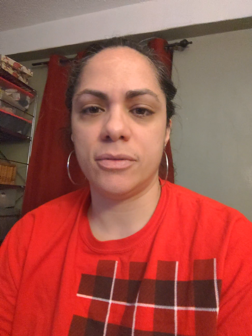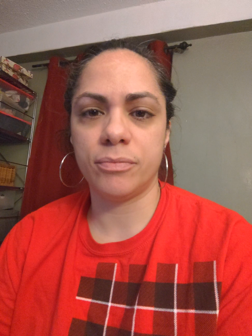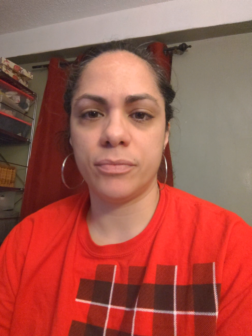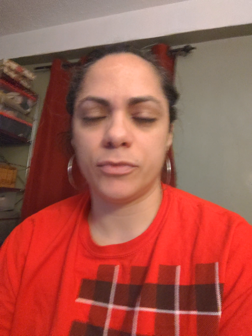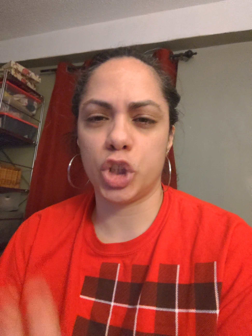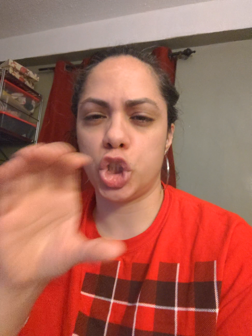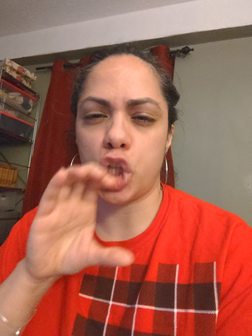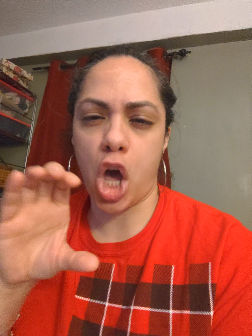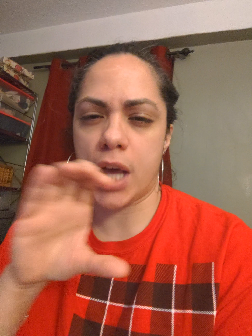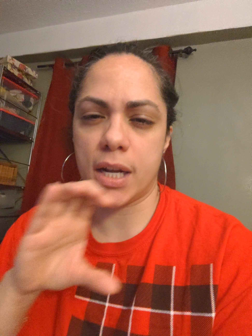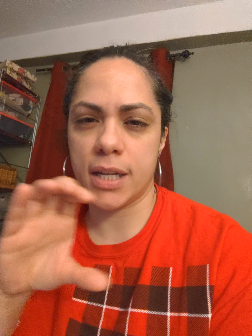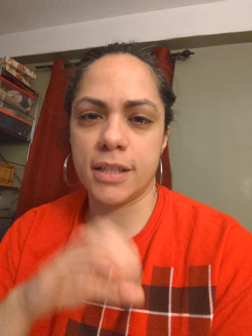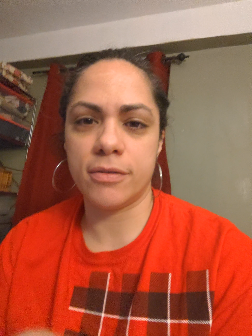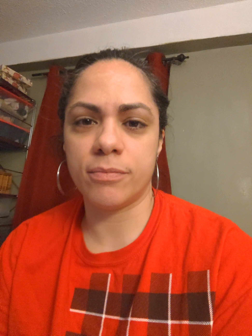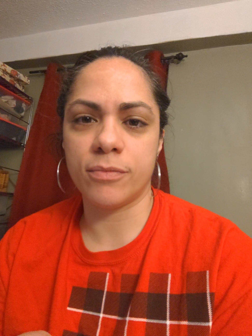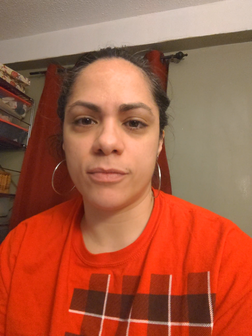chocolate